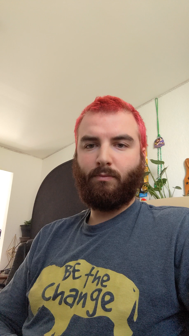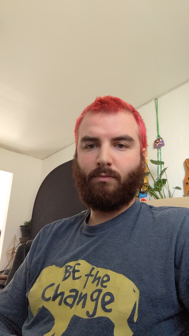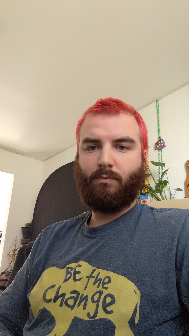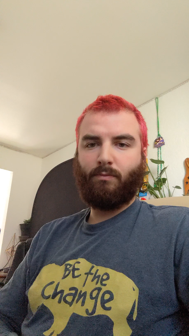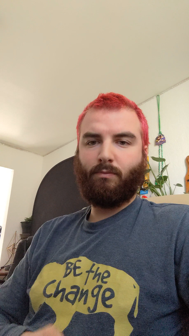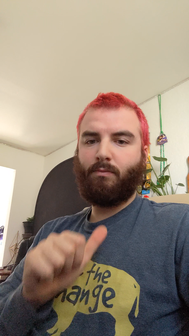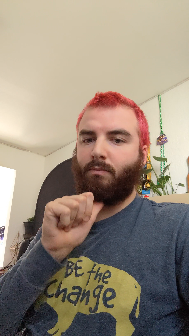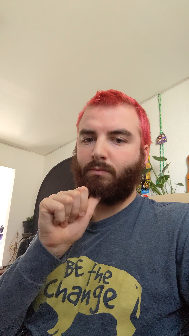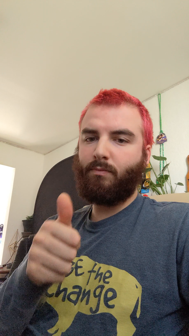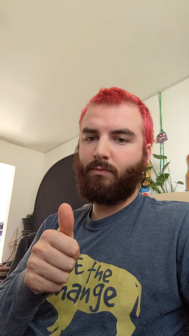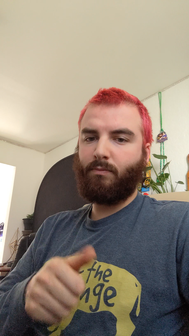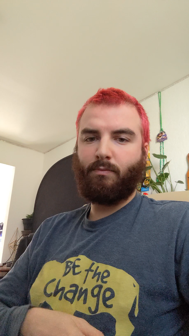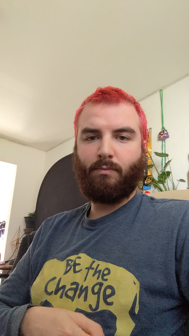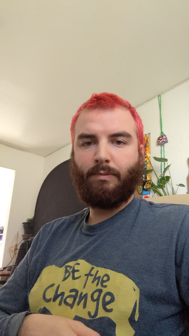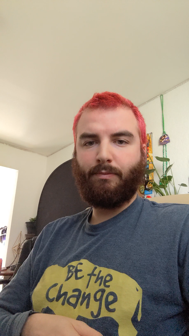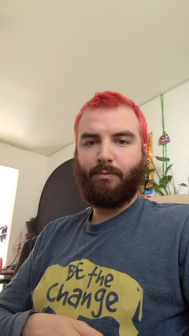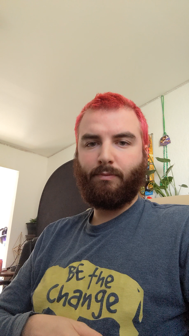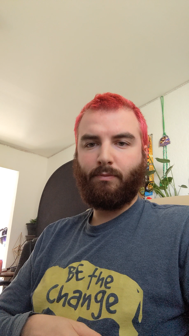don't